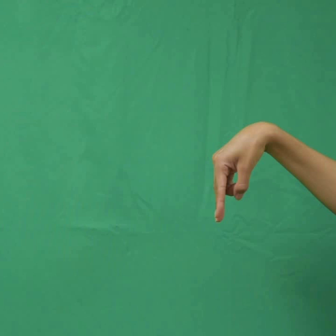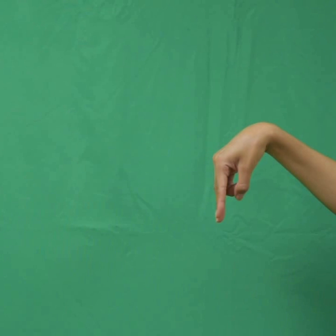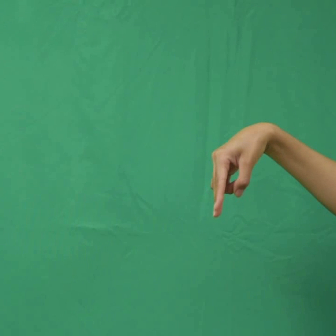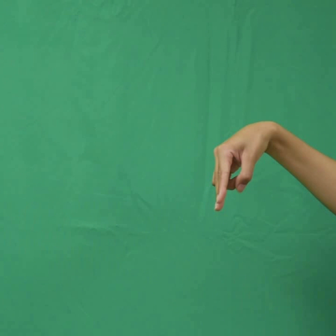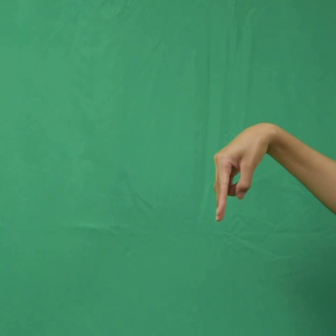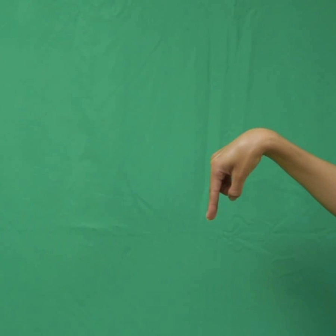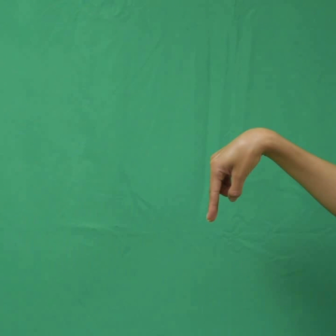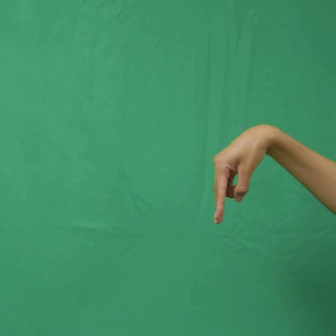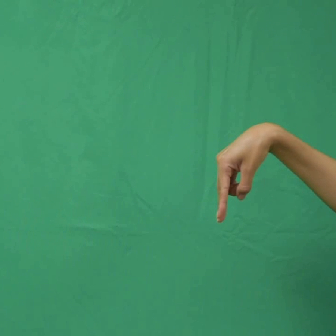Ñ